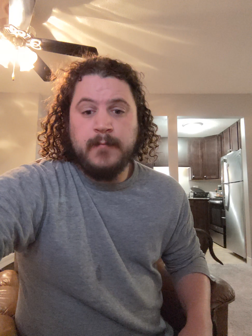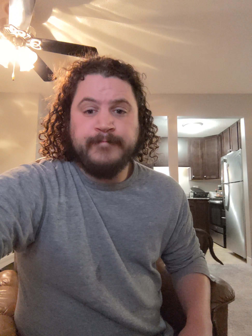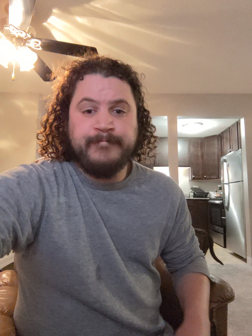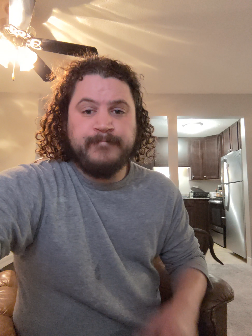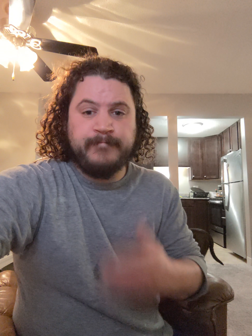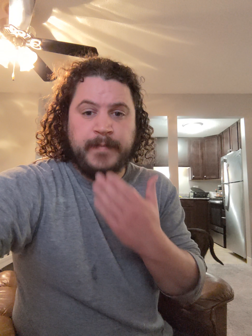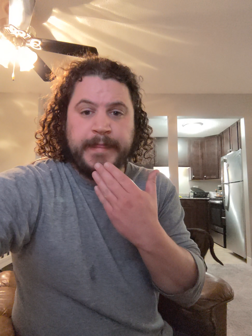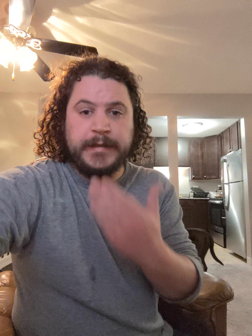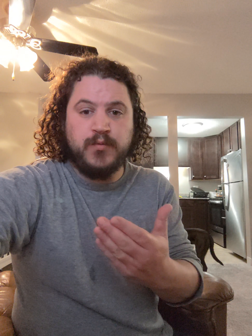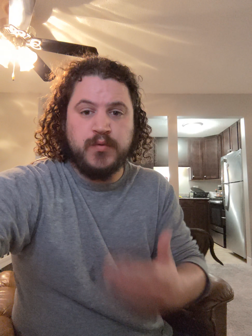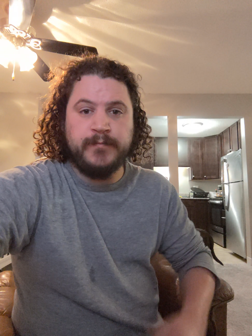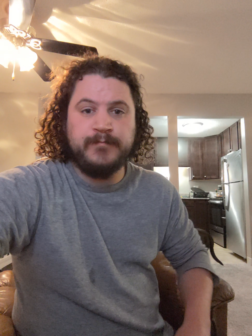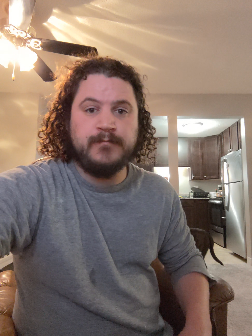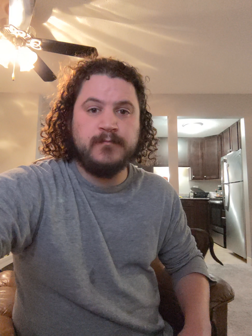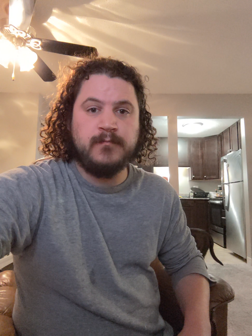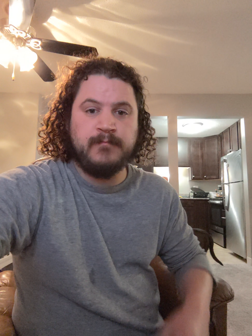thank you